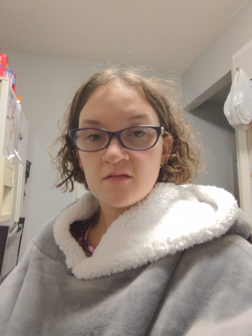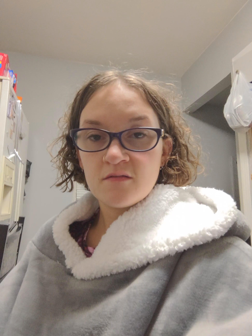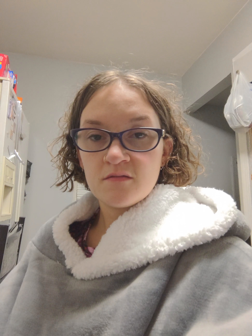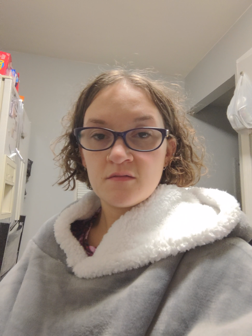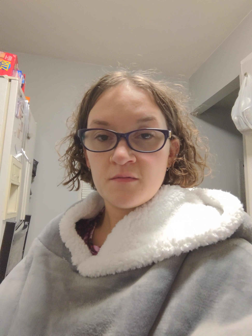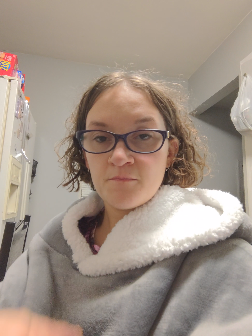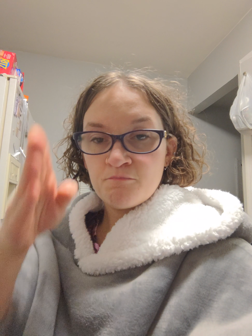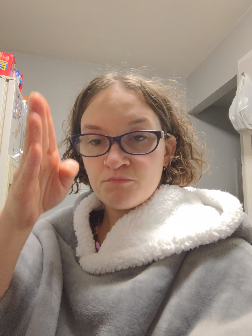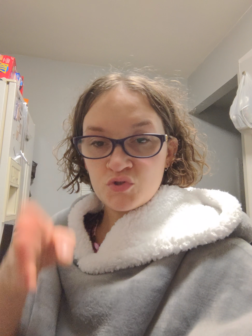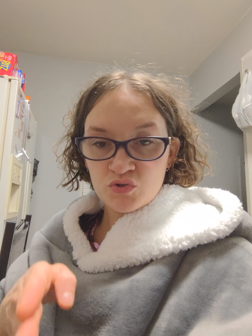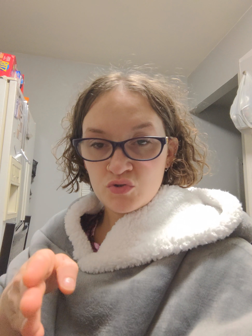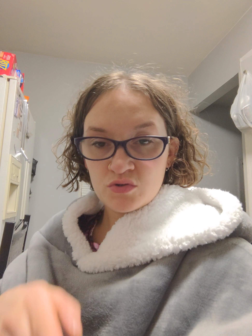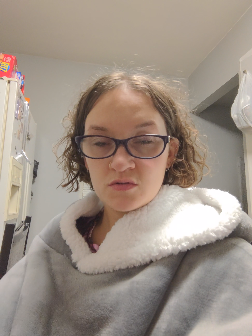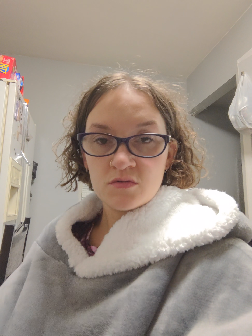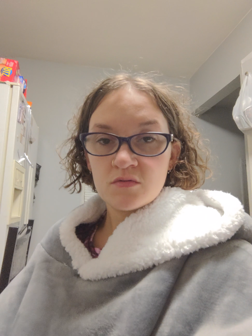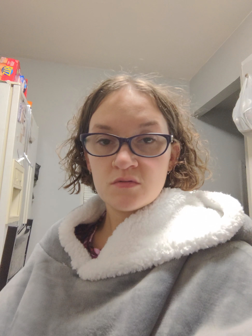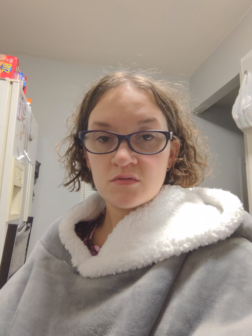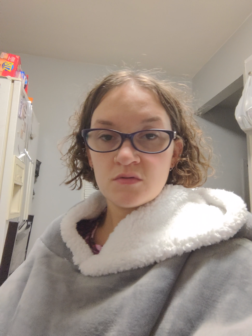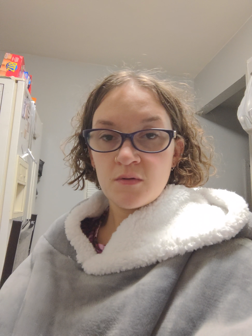person